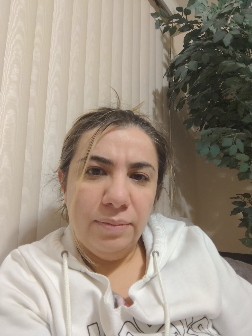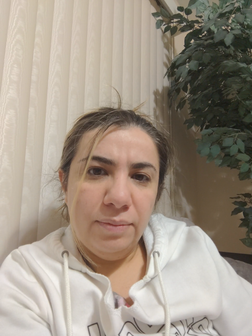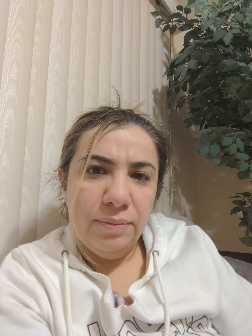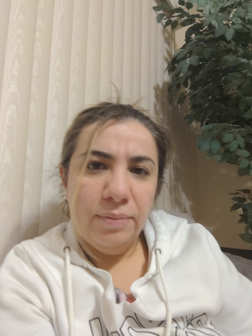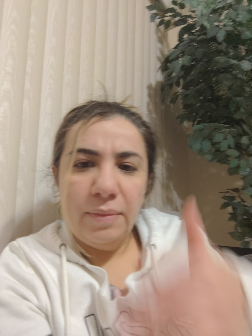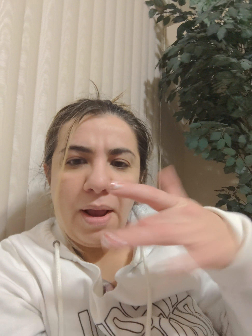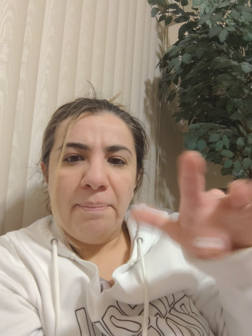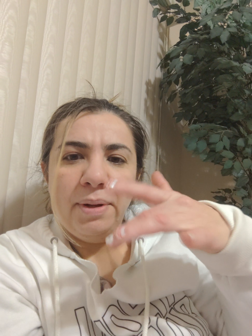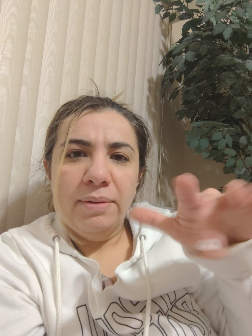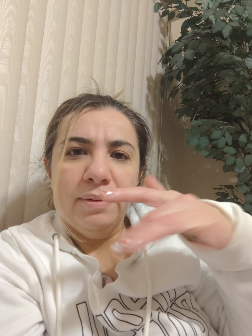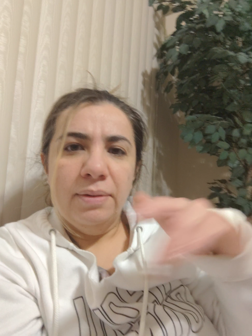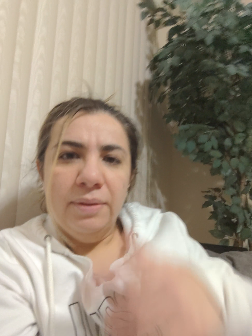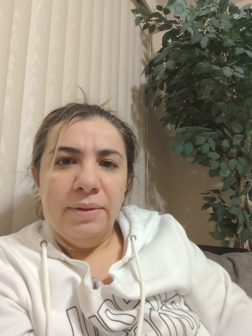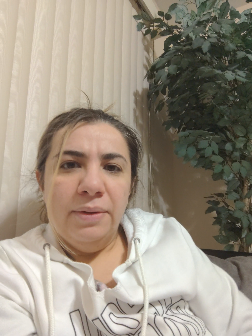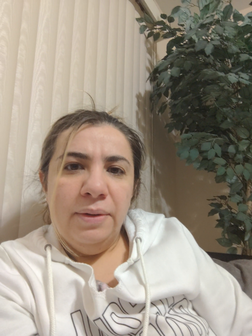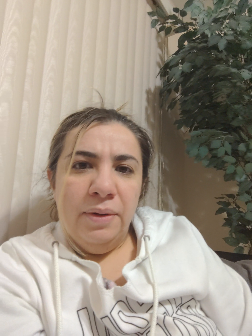empty